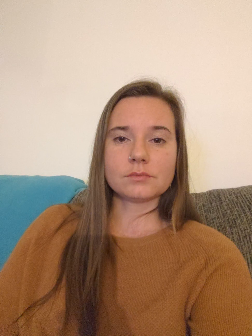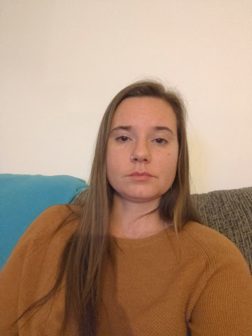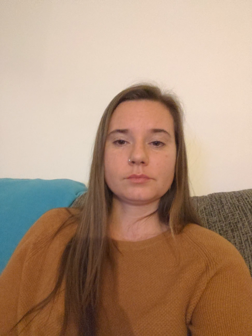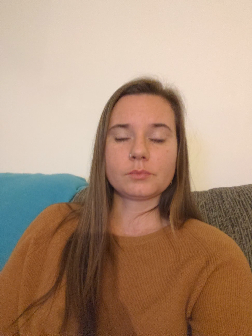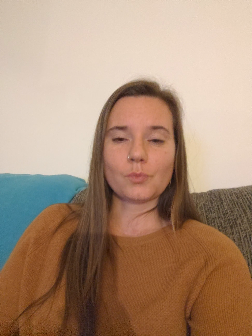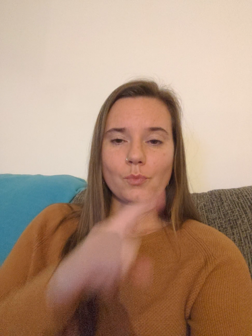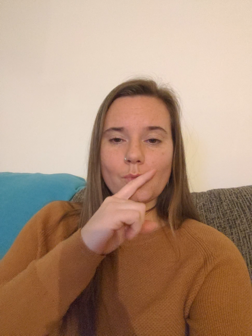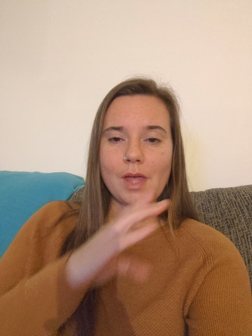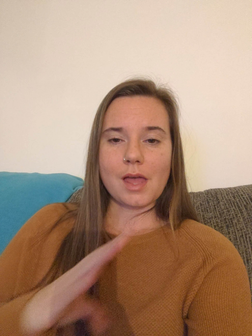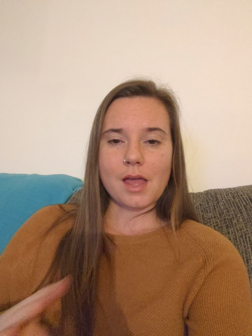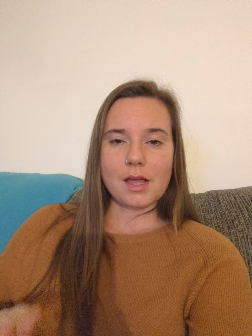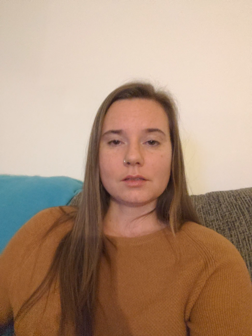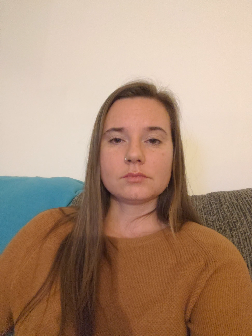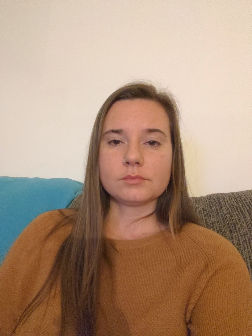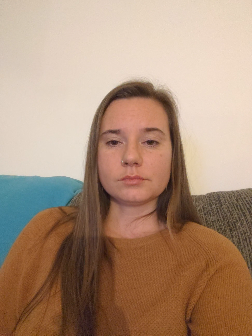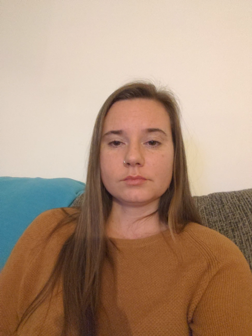quiet